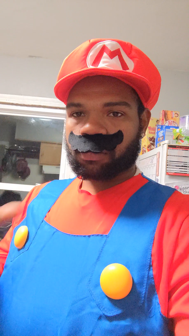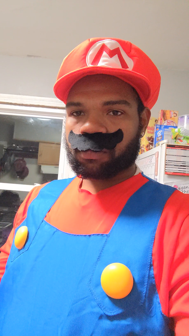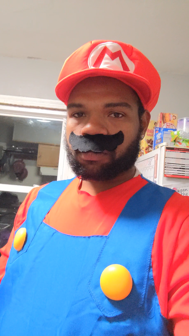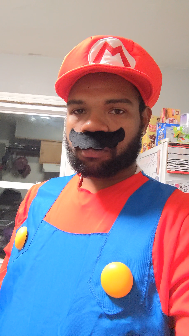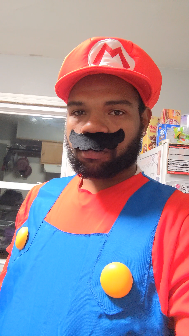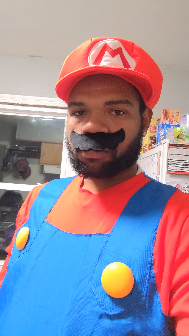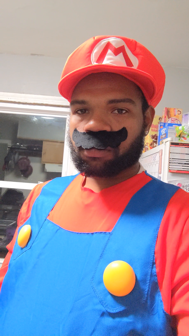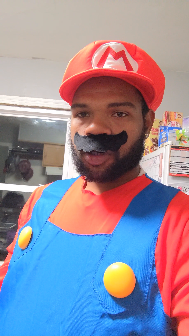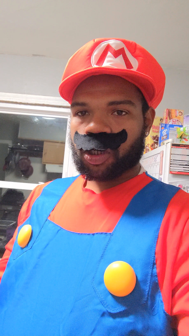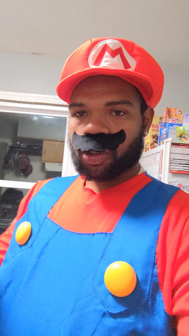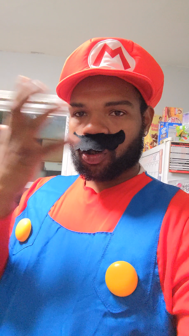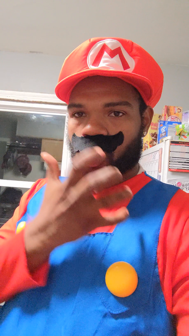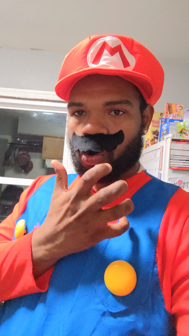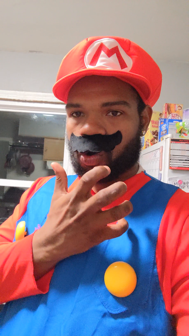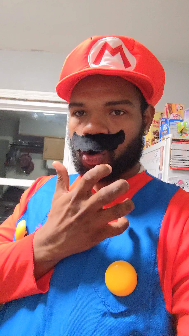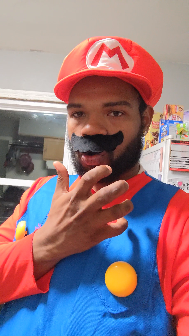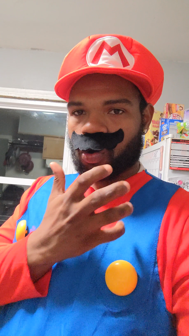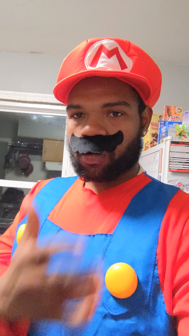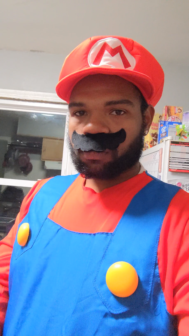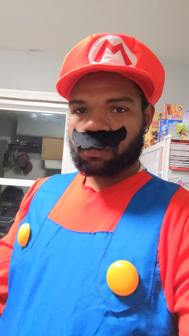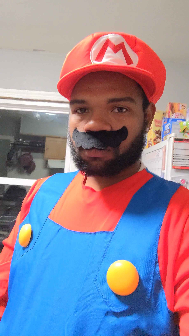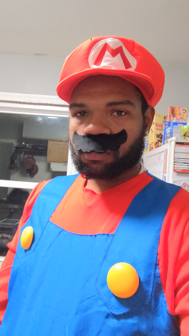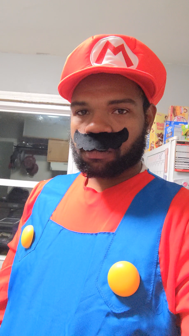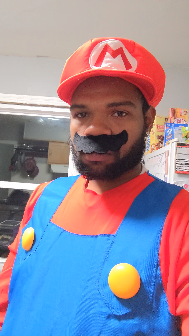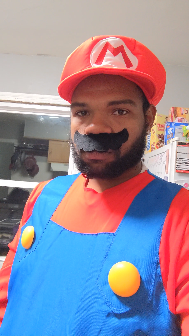dark